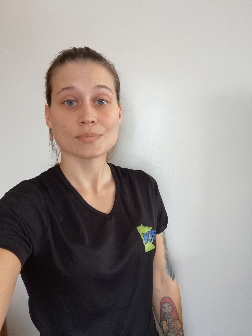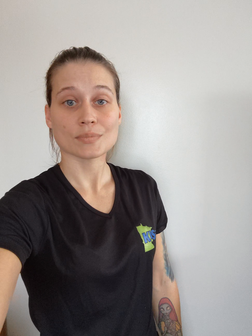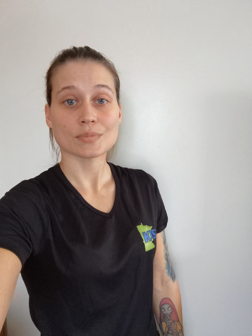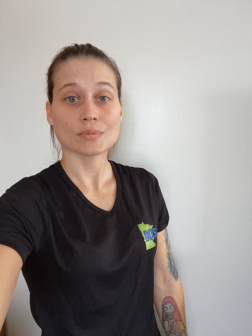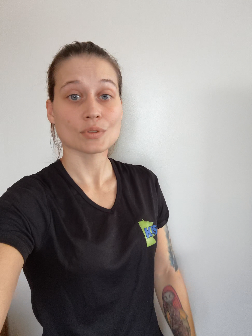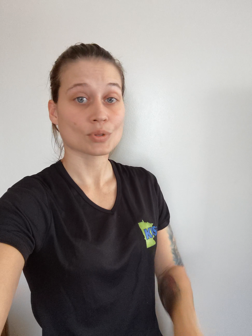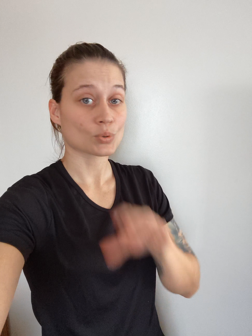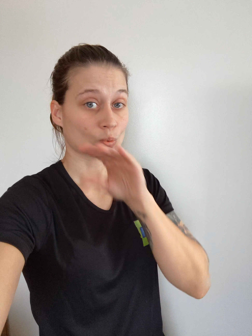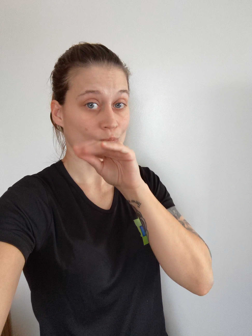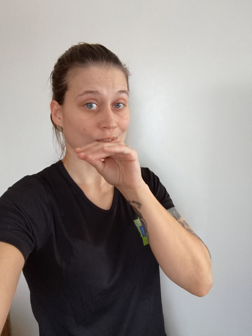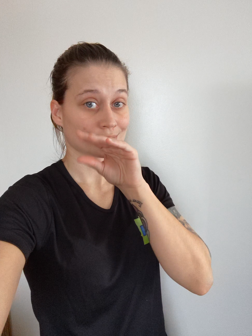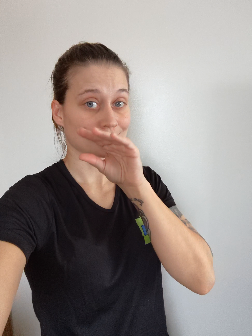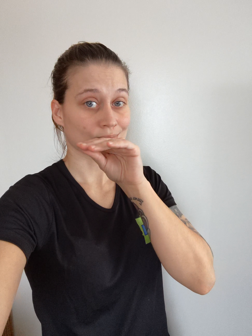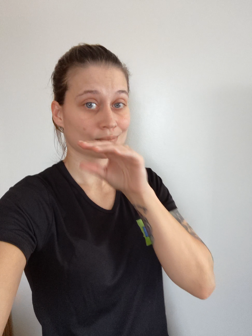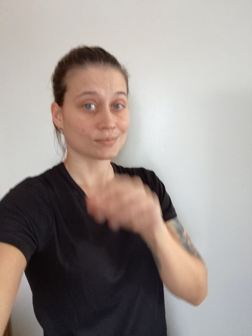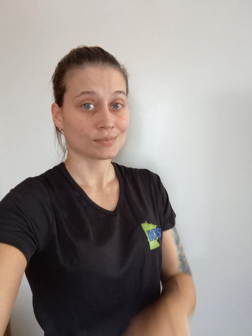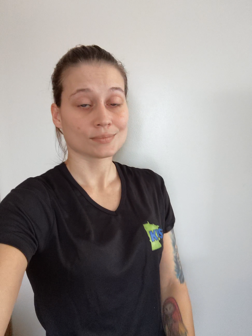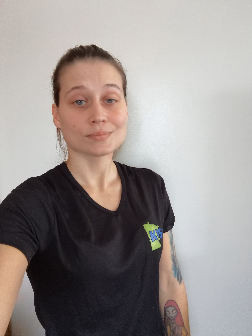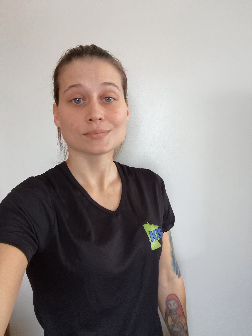goose